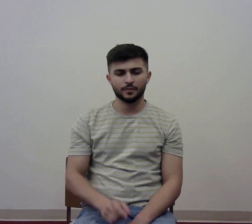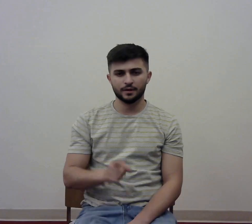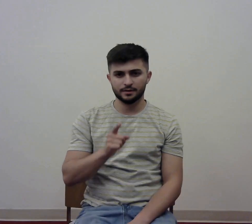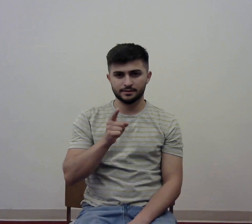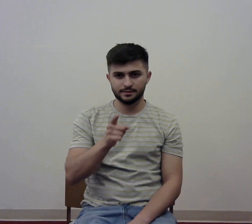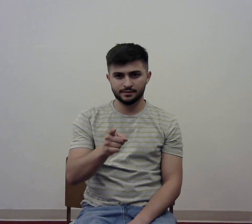sən